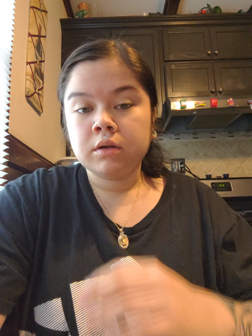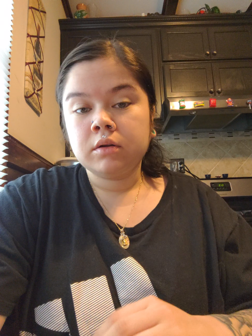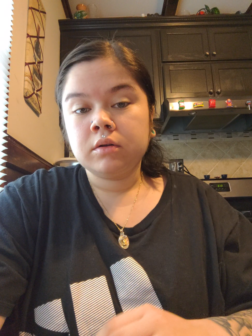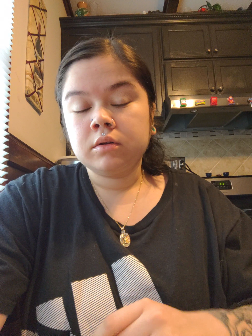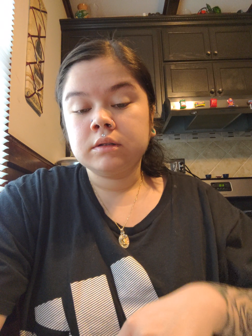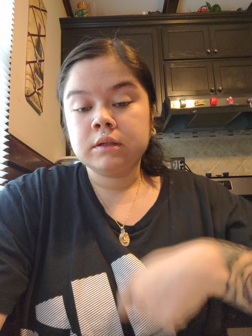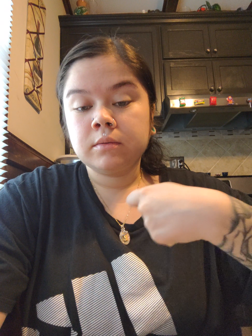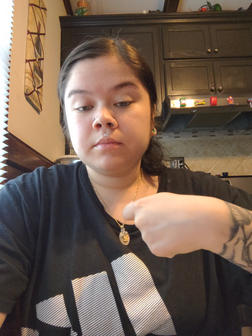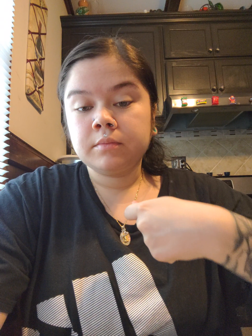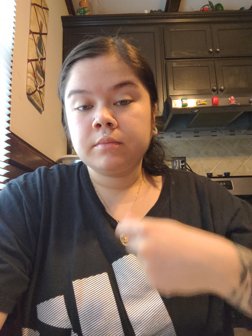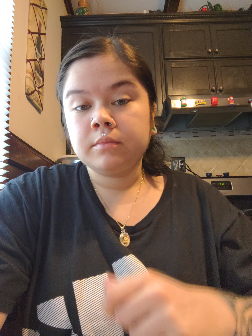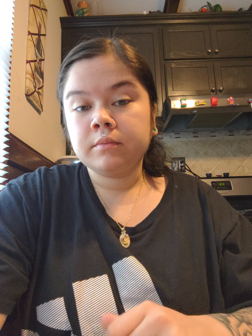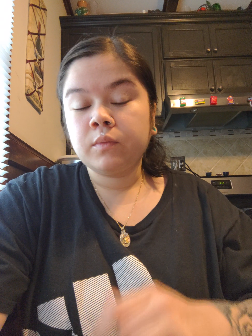zipper